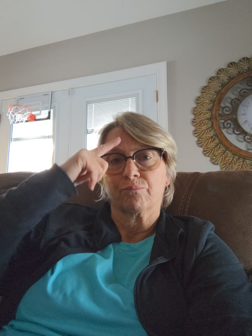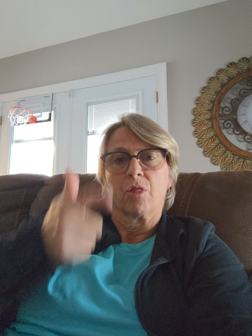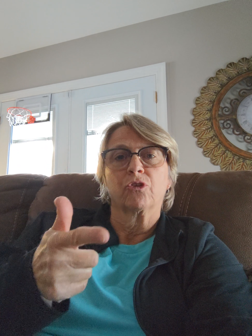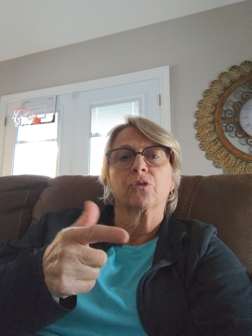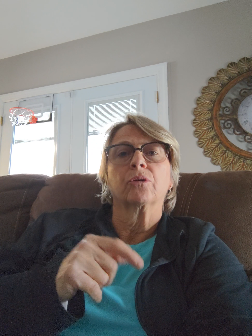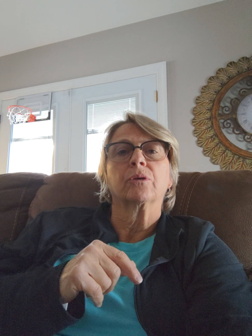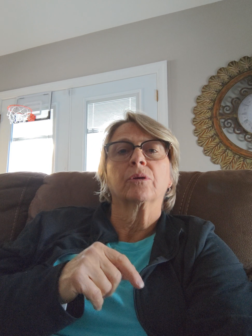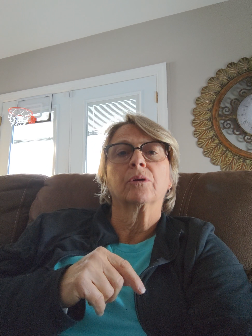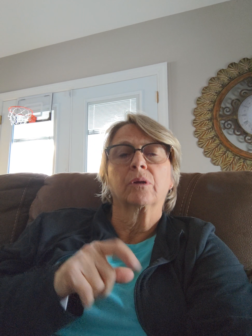brother